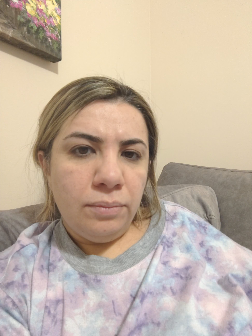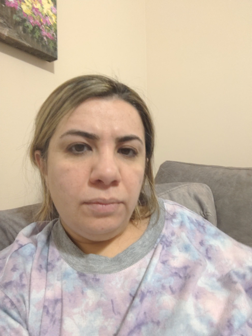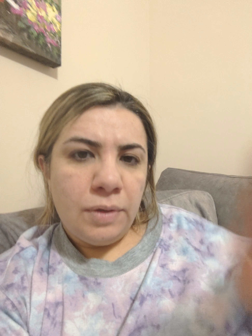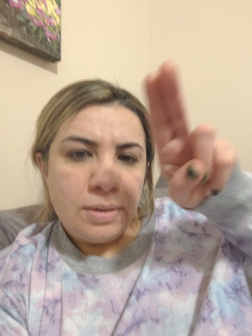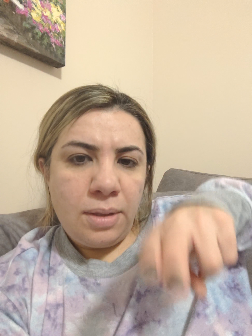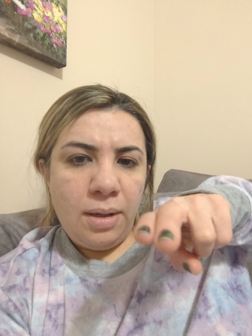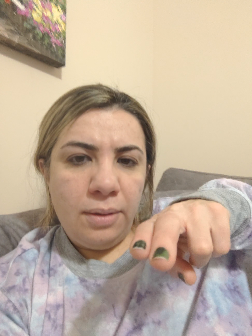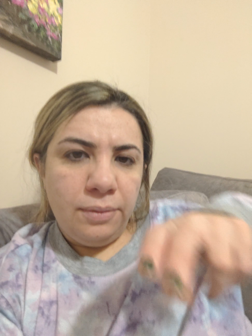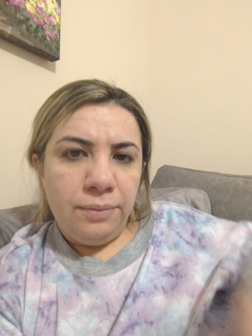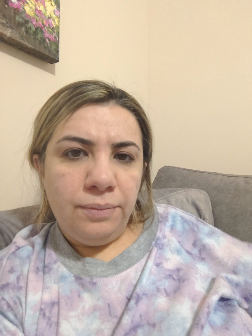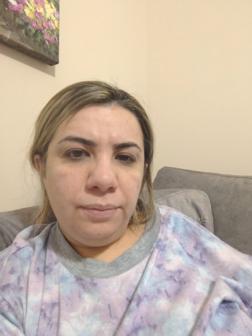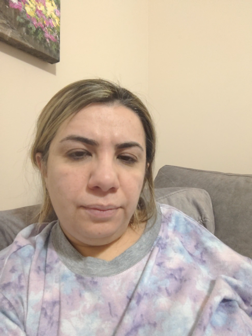chair